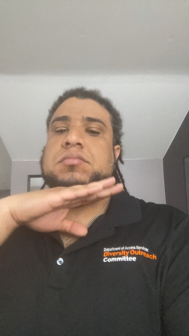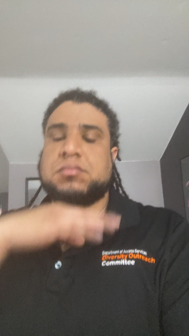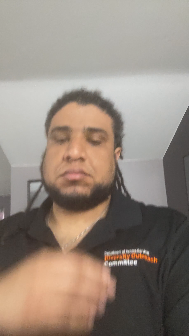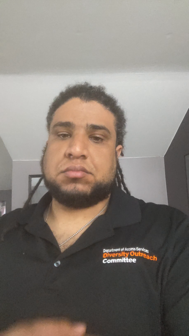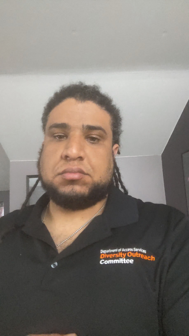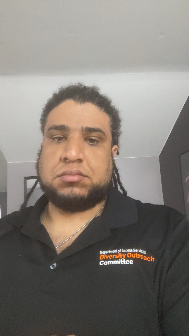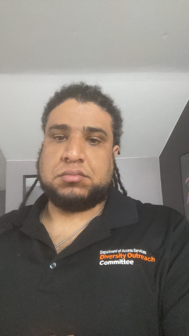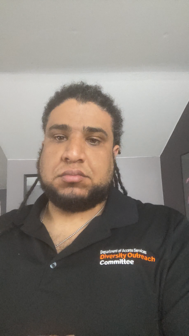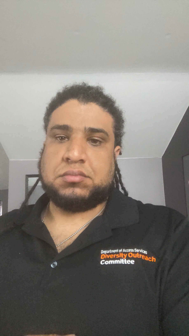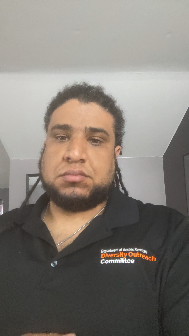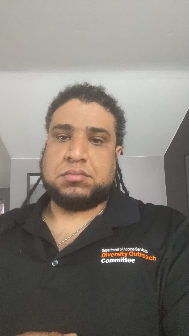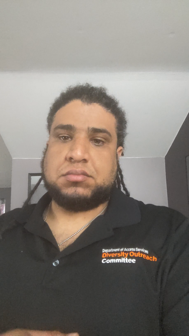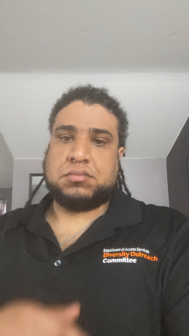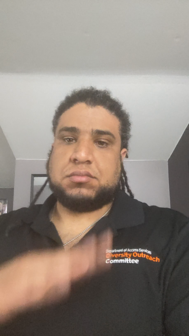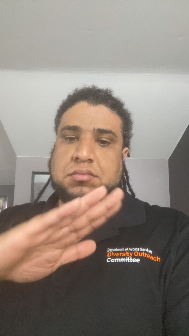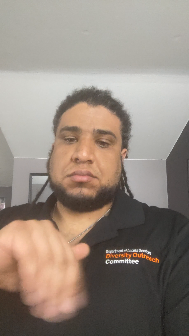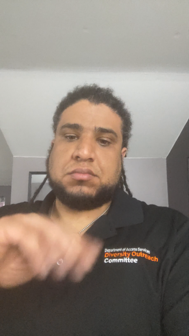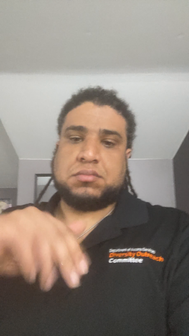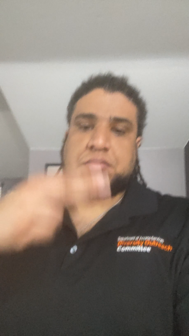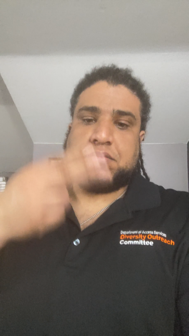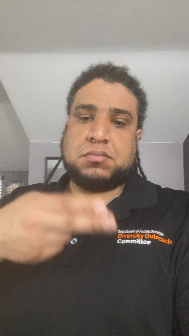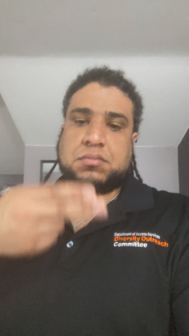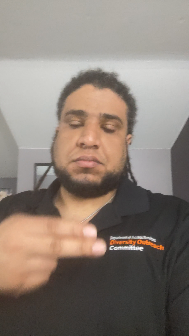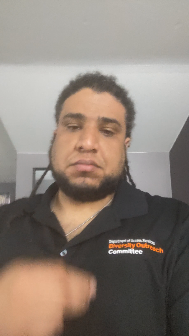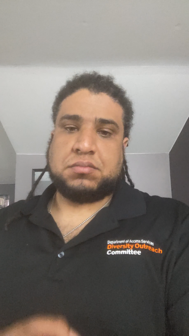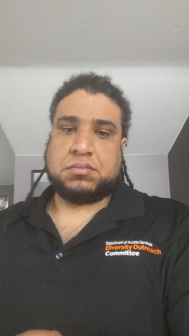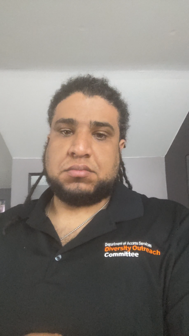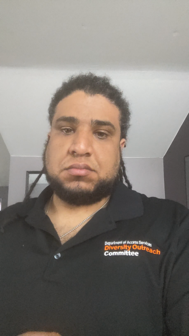pet's name